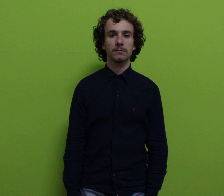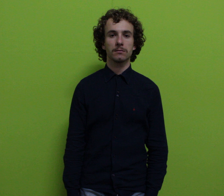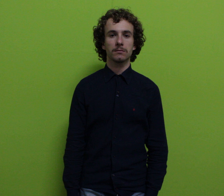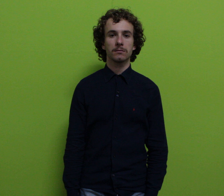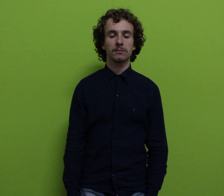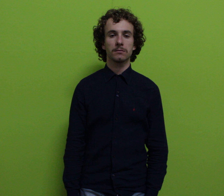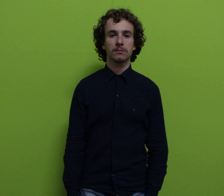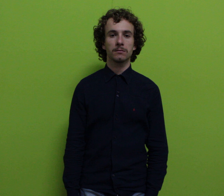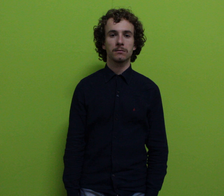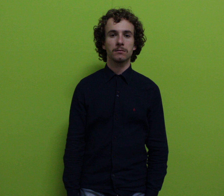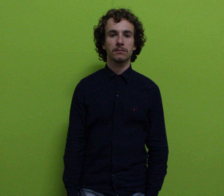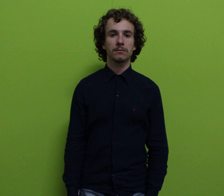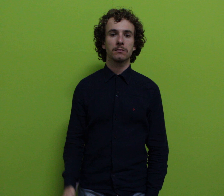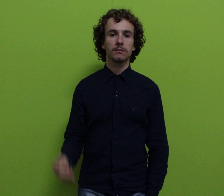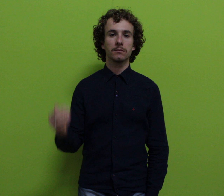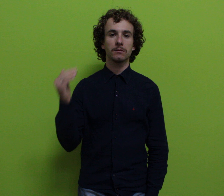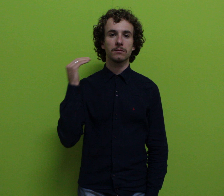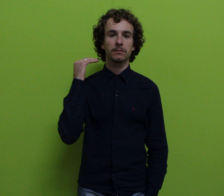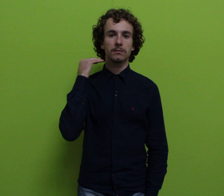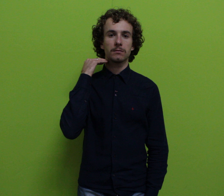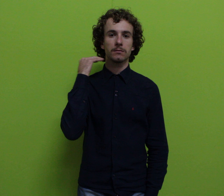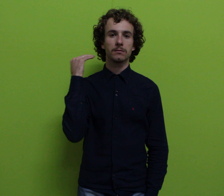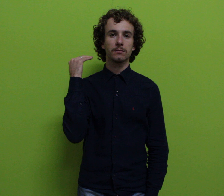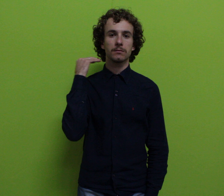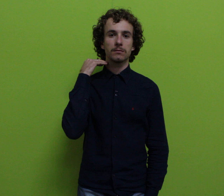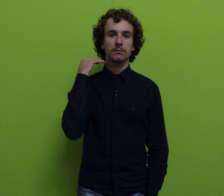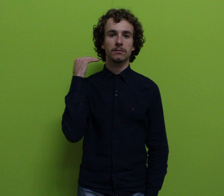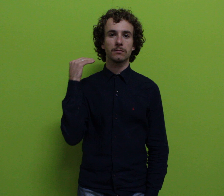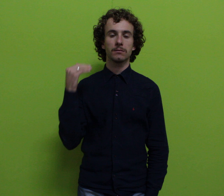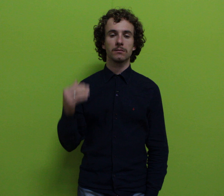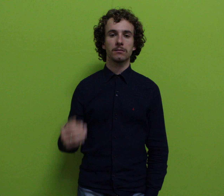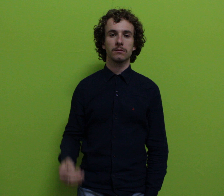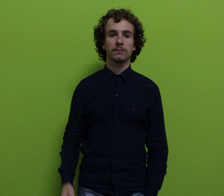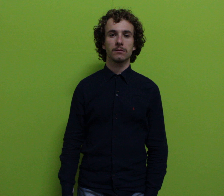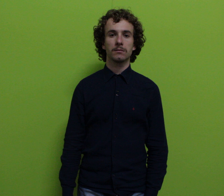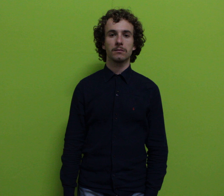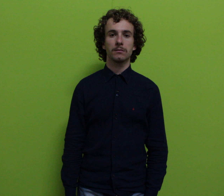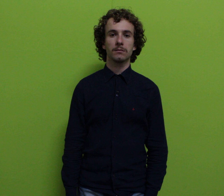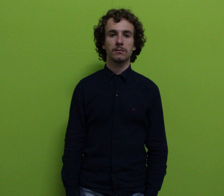banco